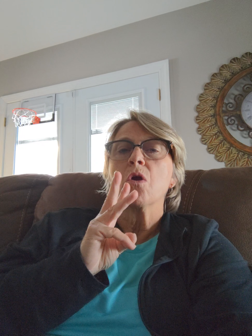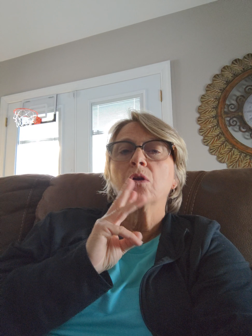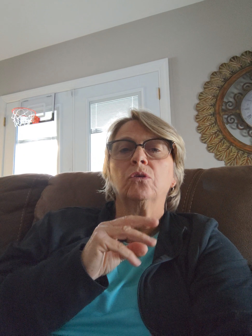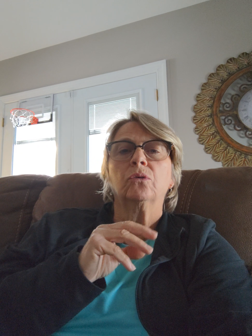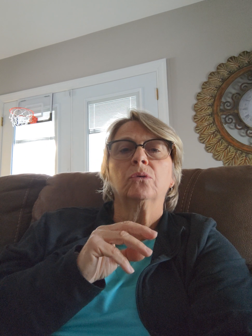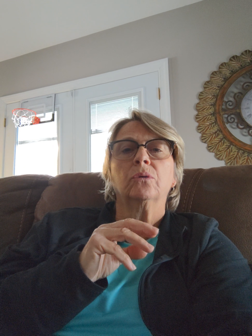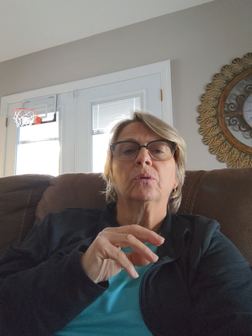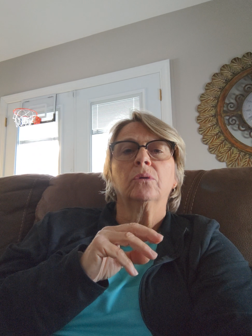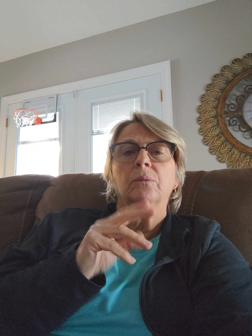water